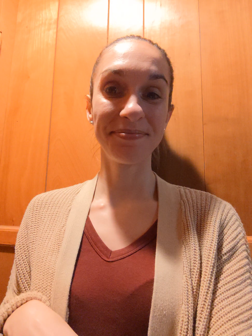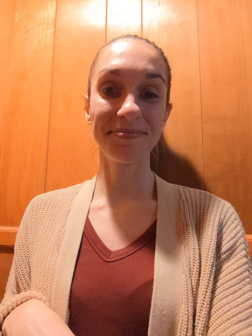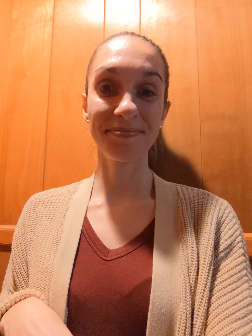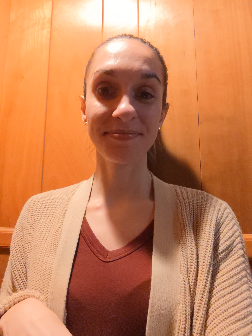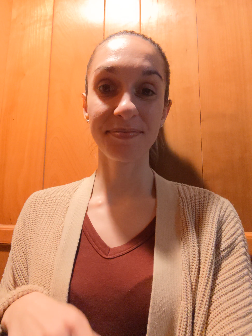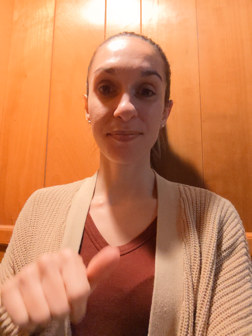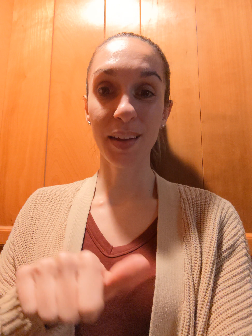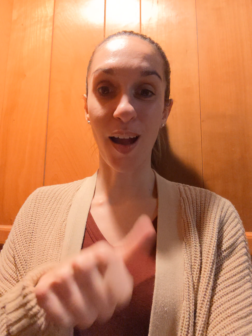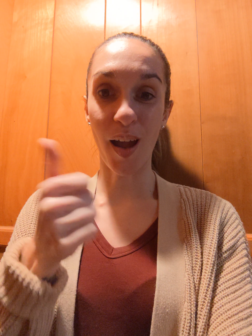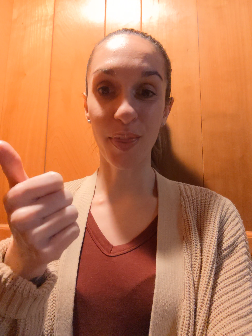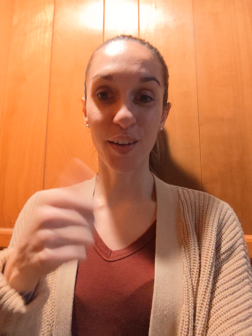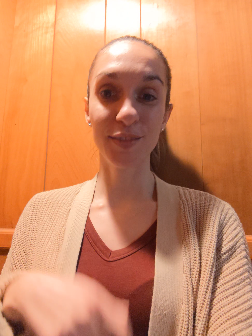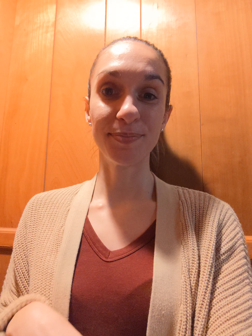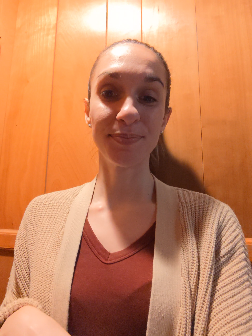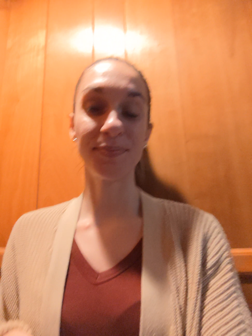another